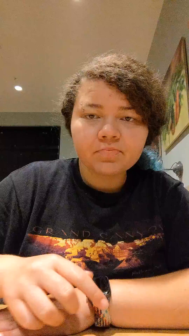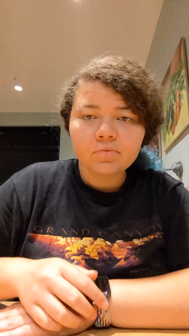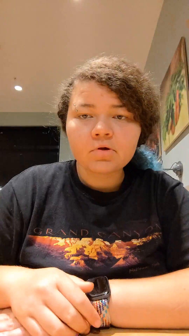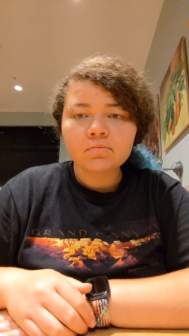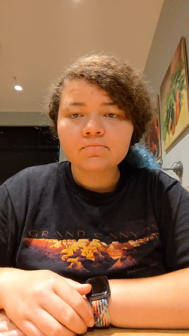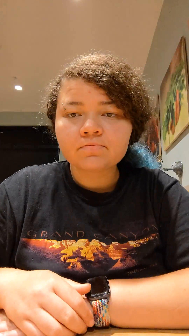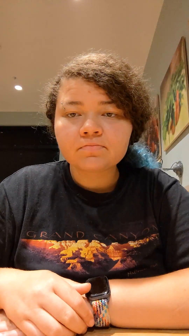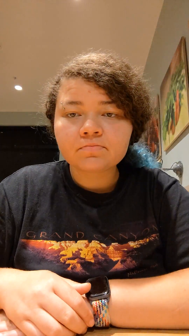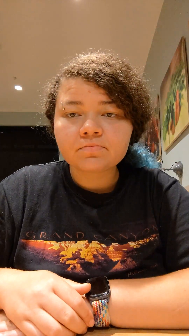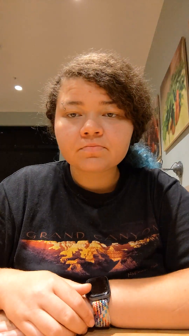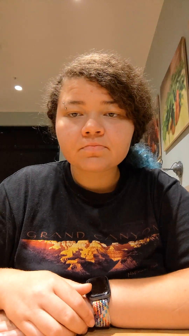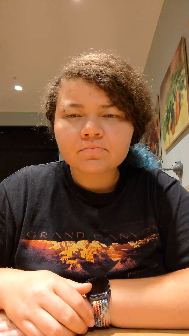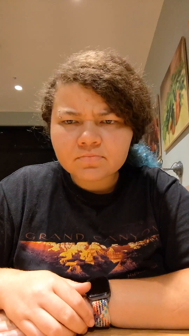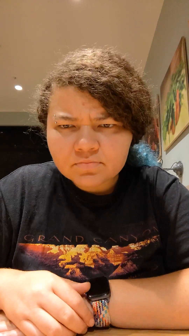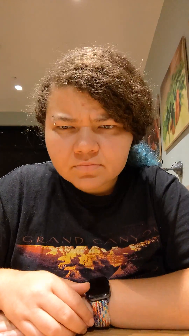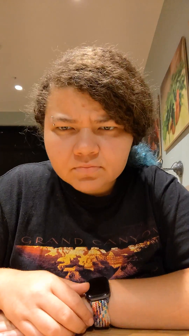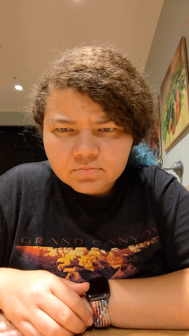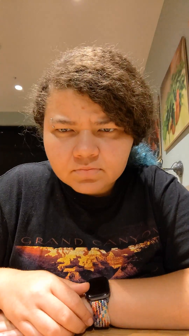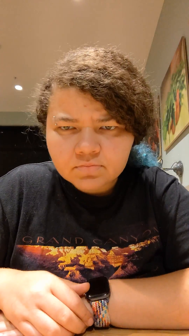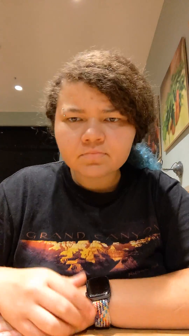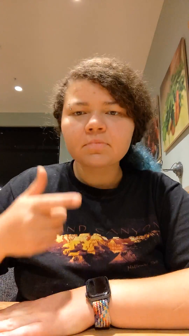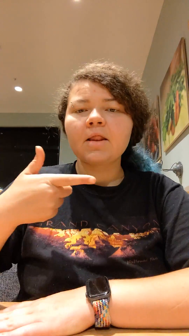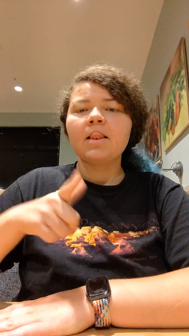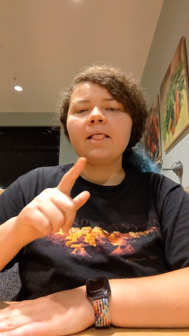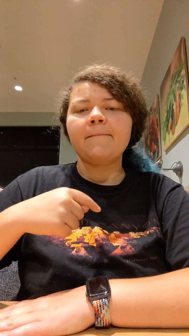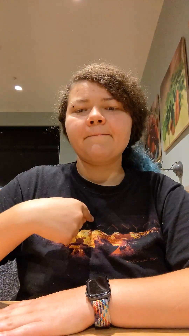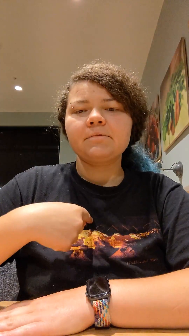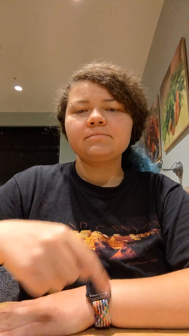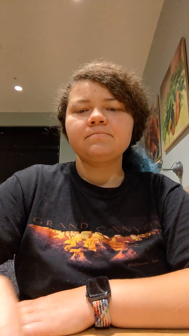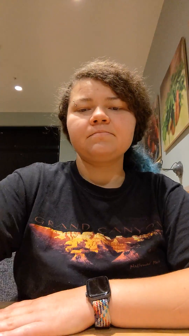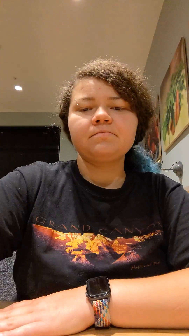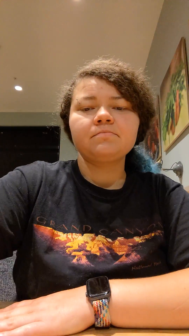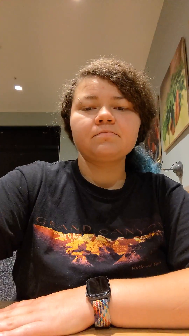let me